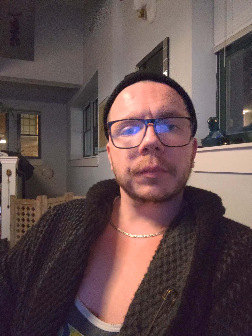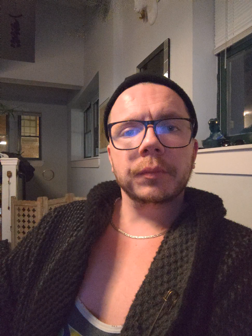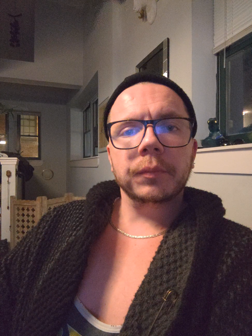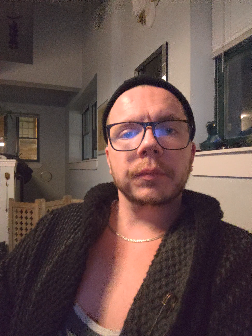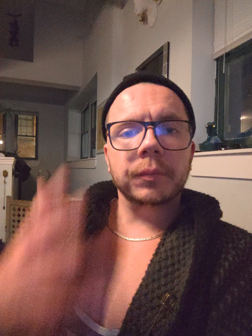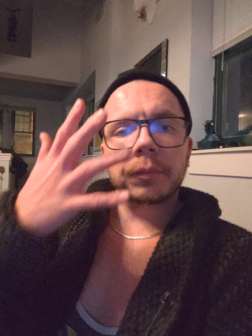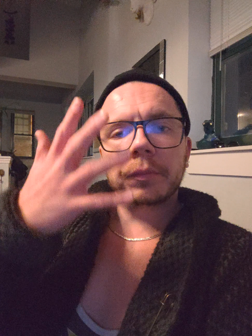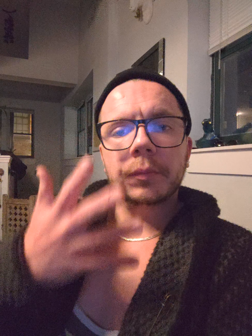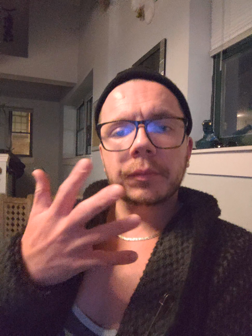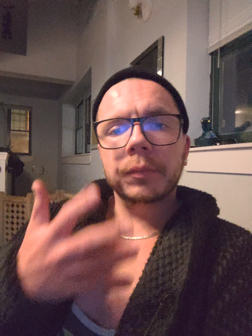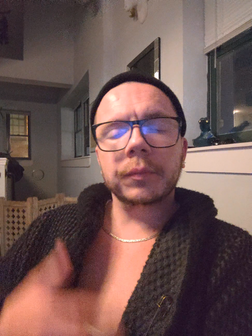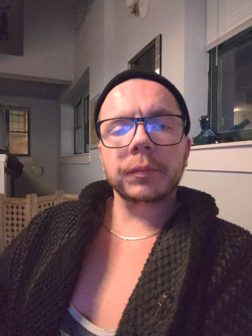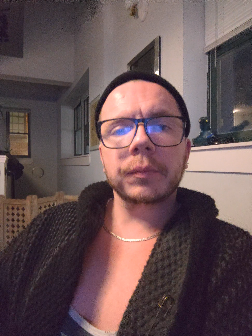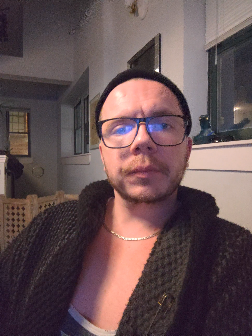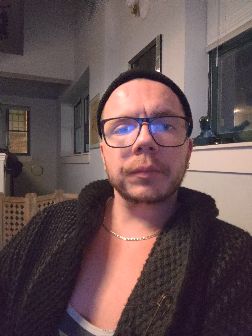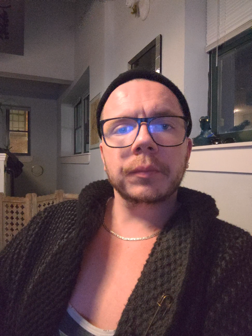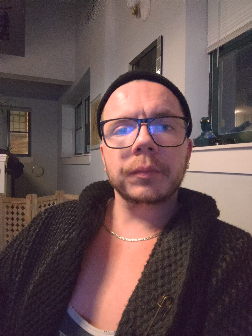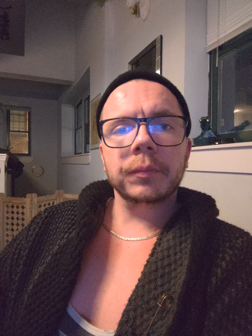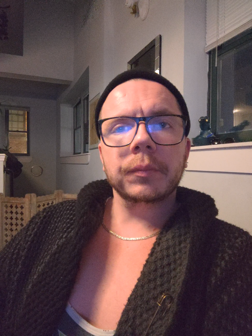sad